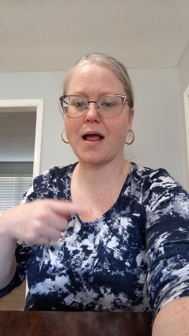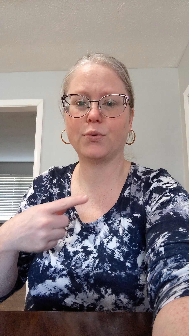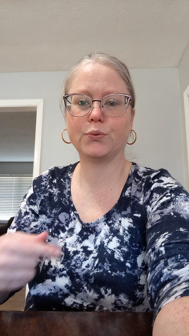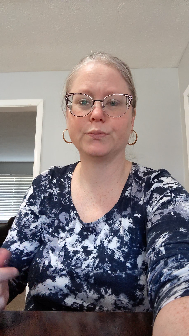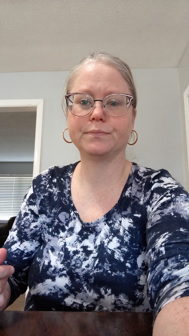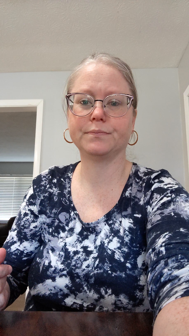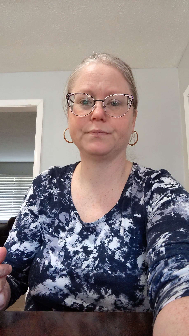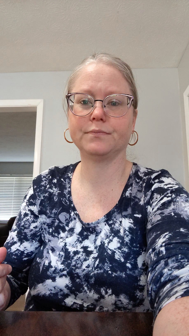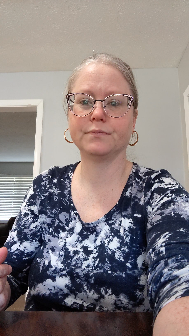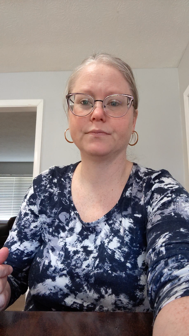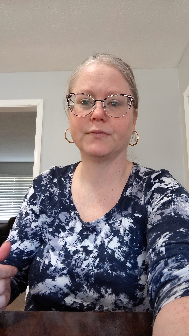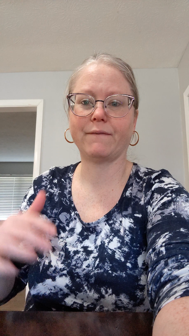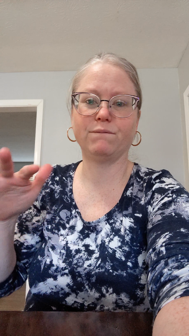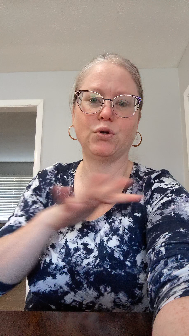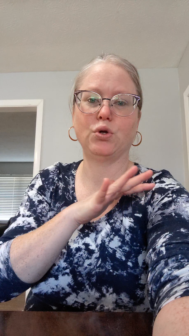full